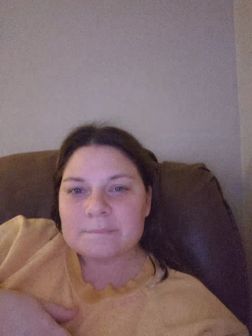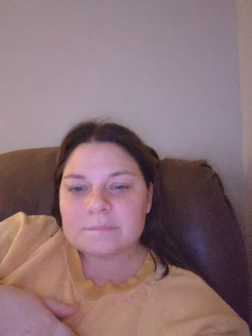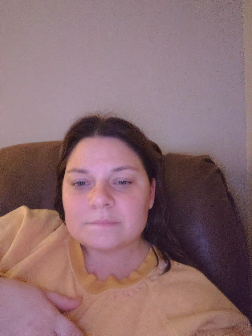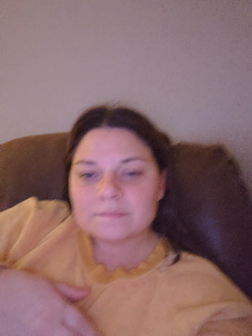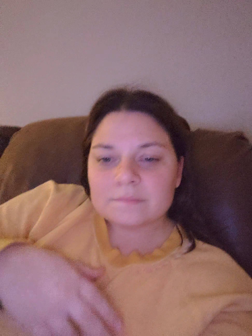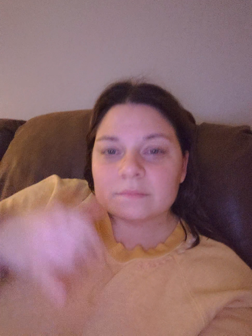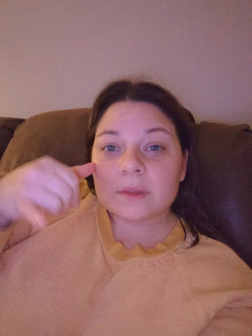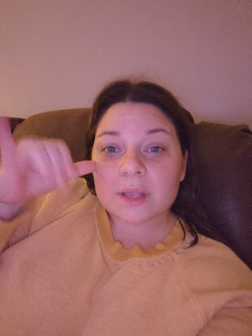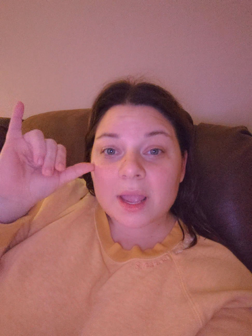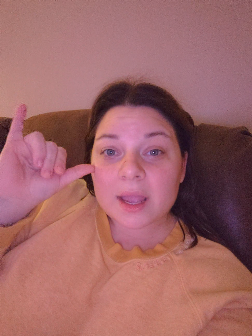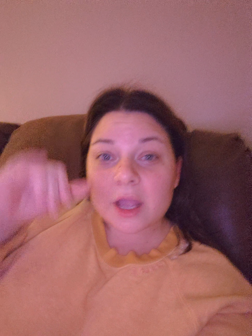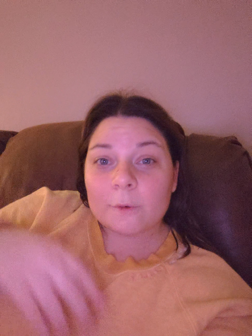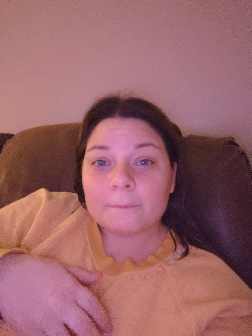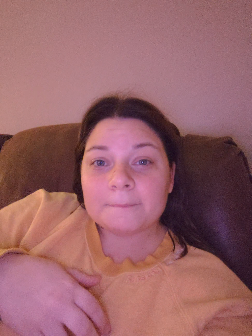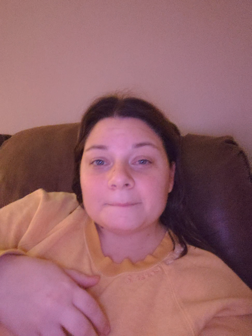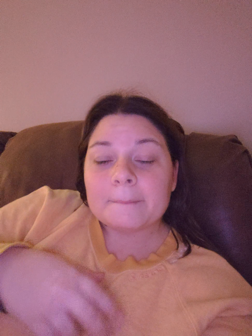cow